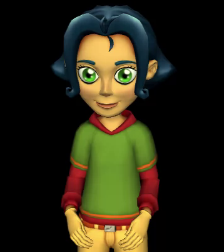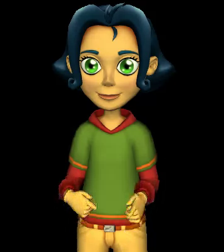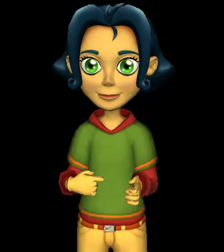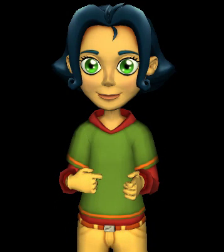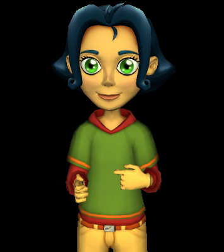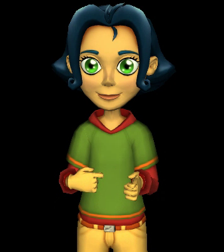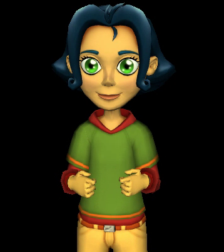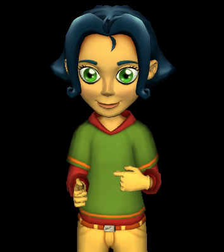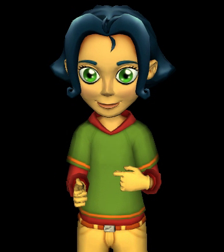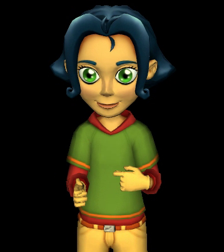سوق